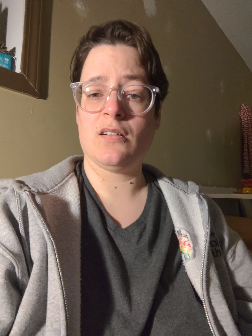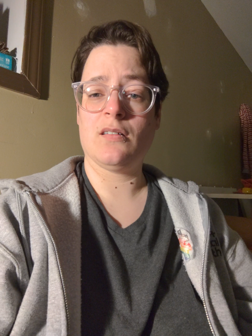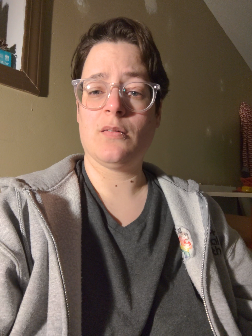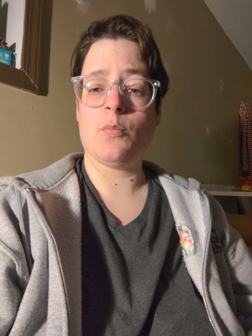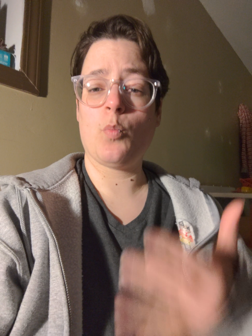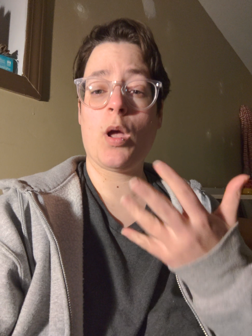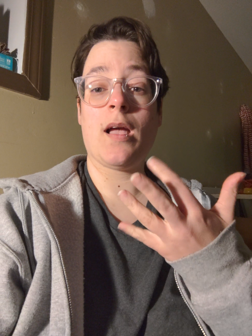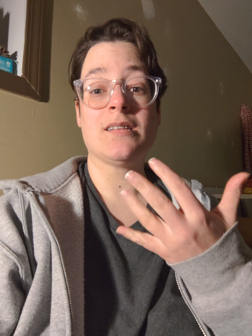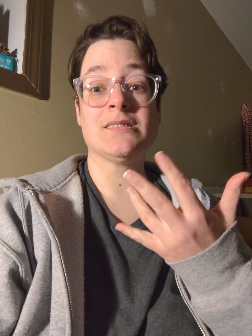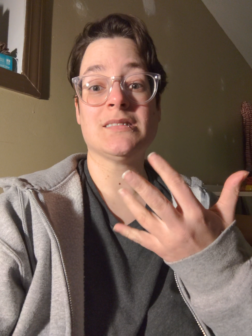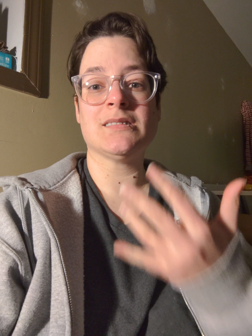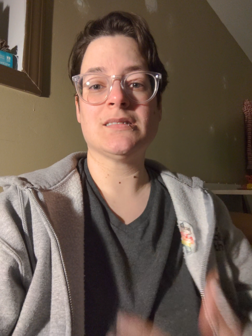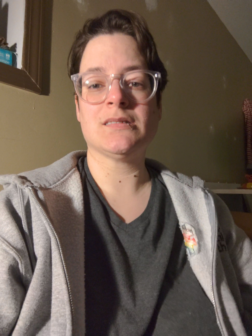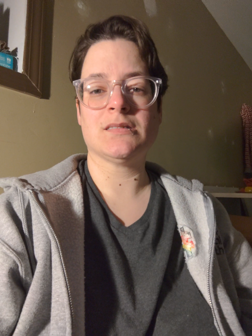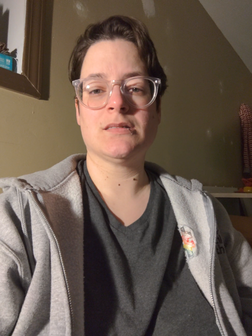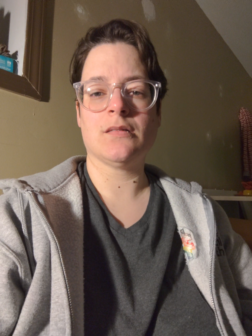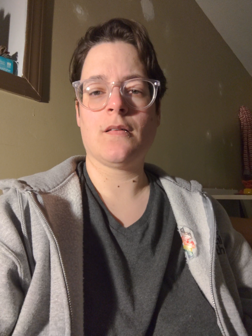wait